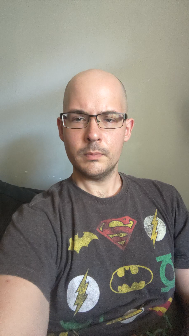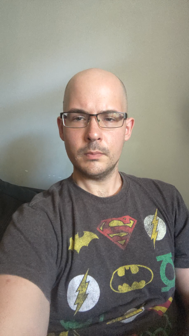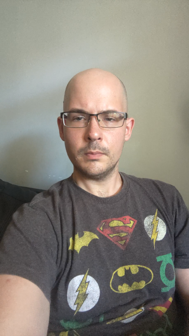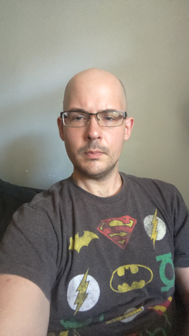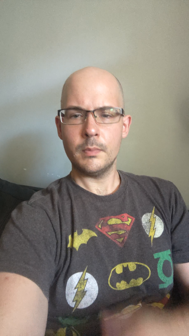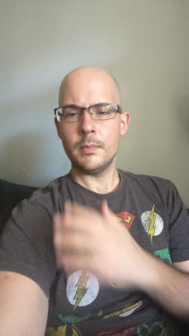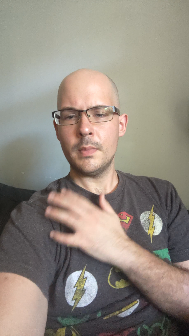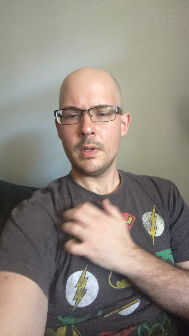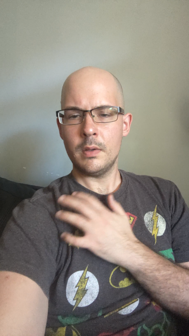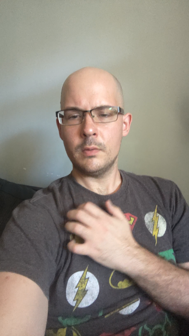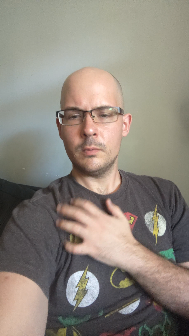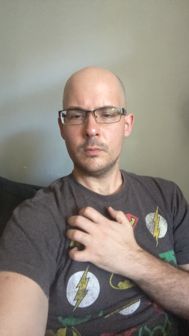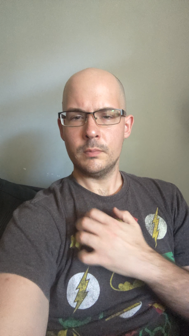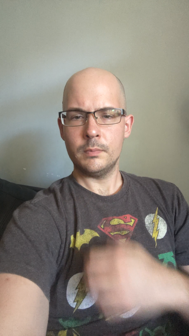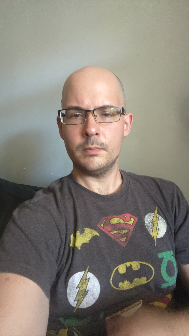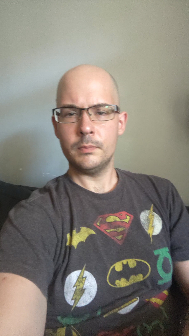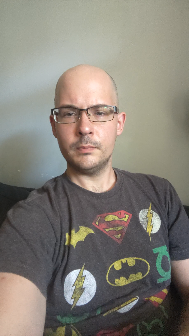bear